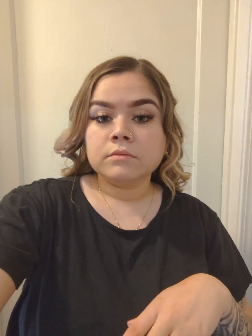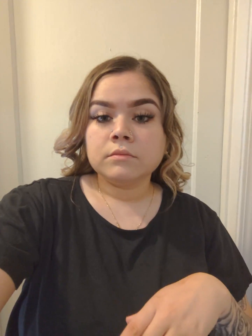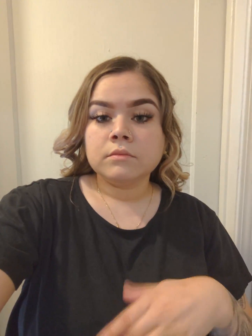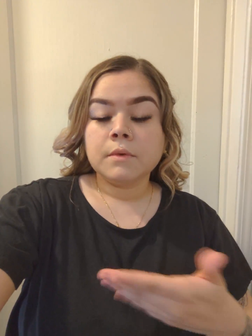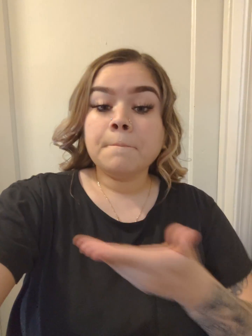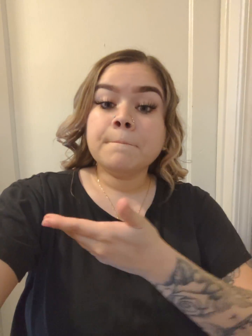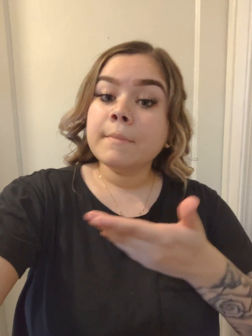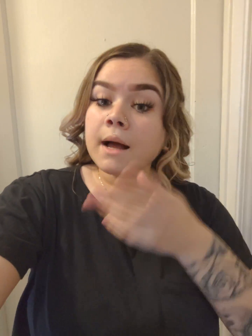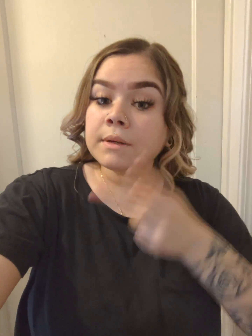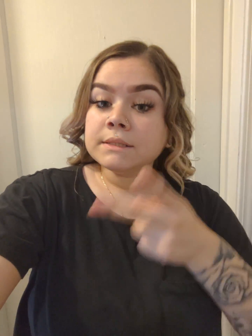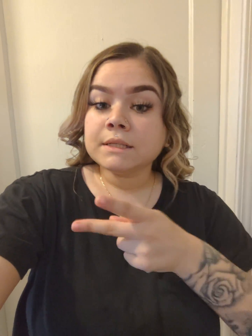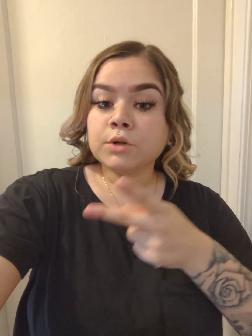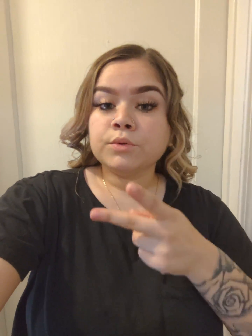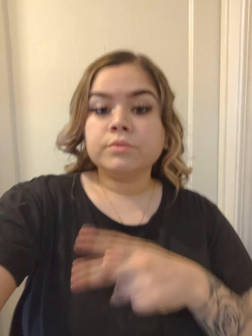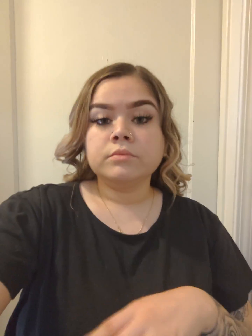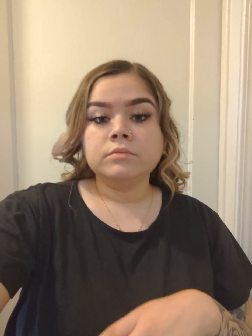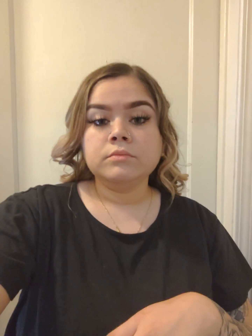babysitter